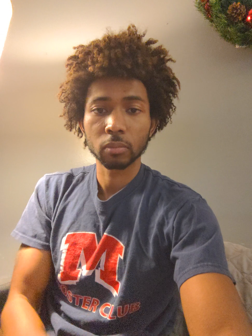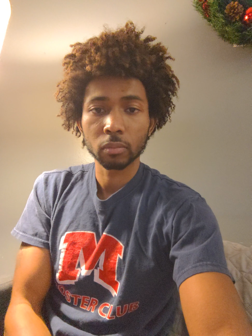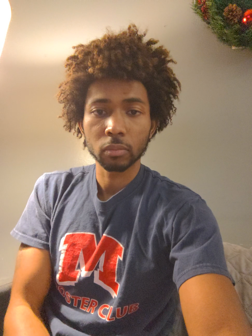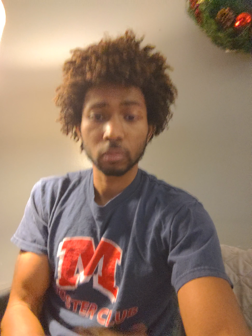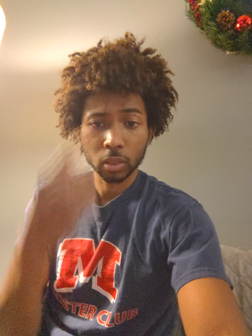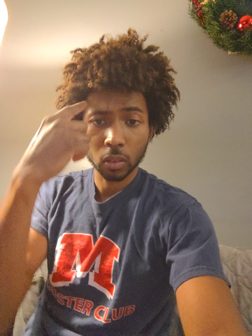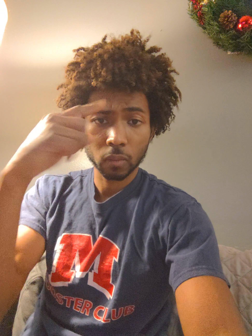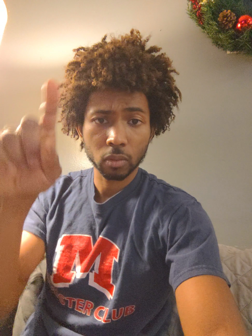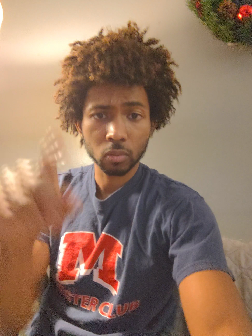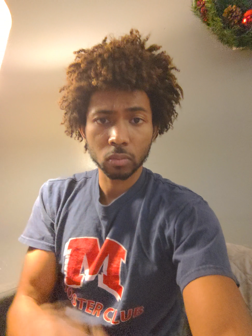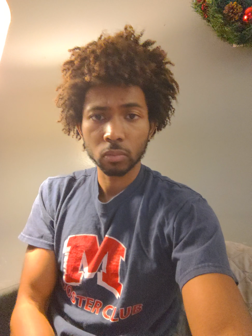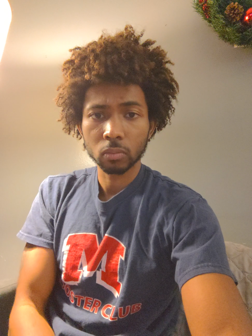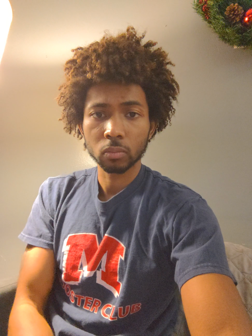for